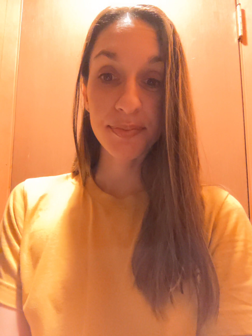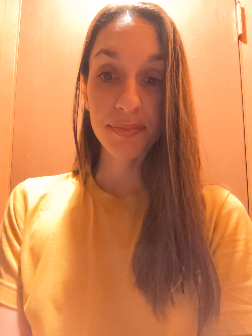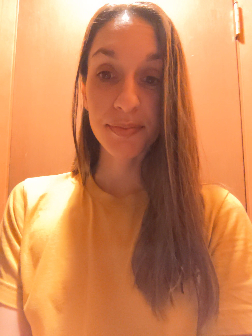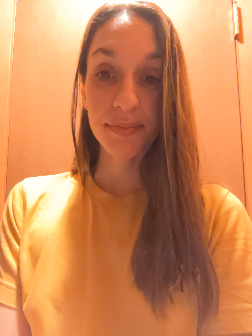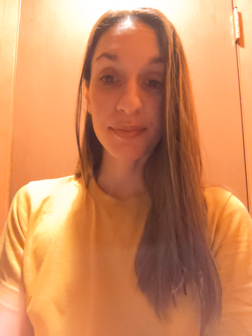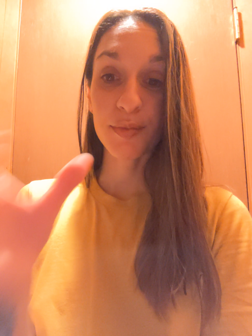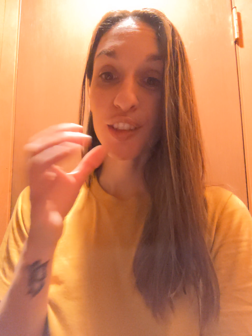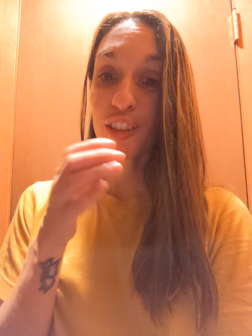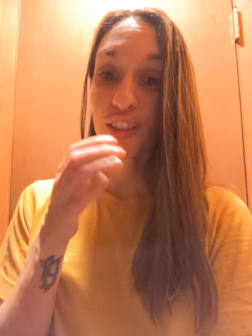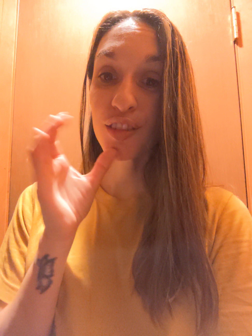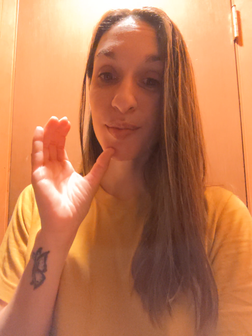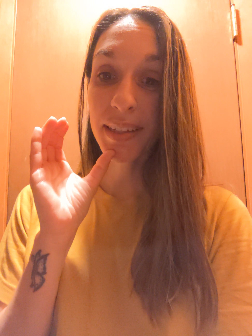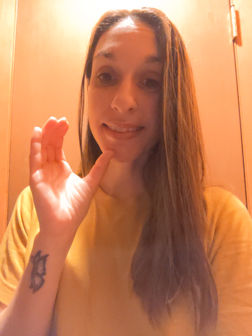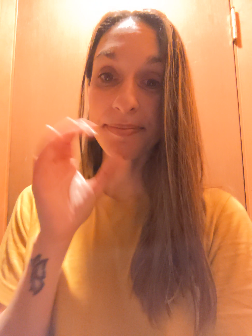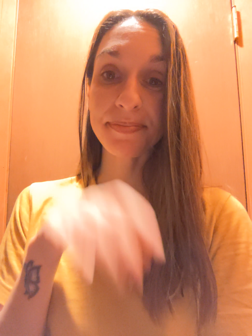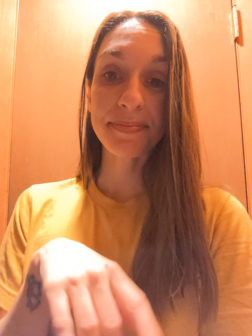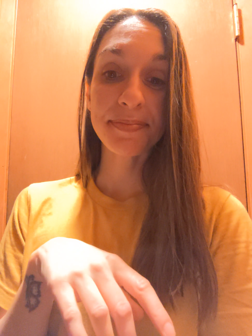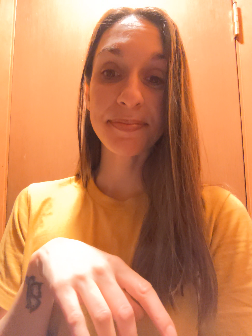drink